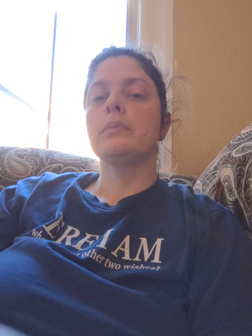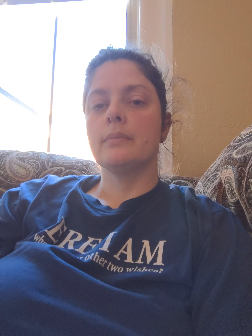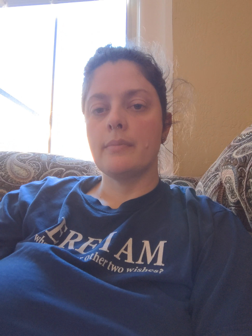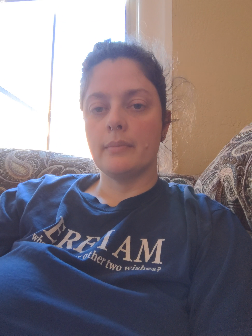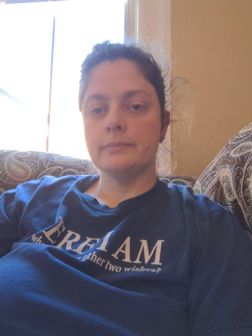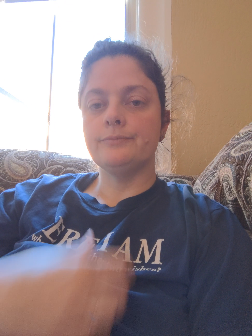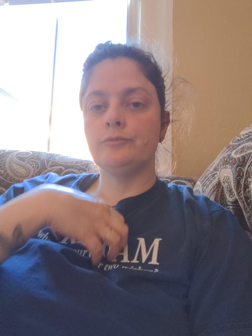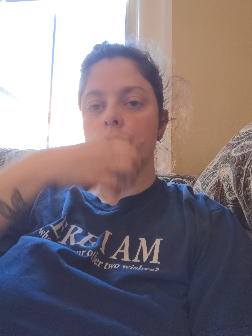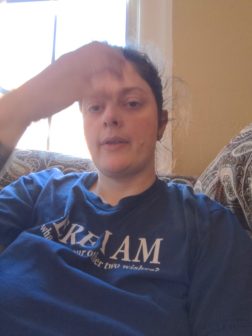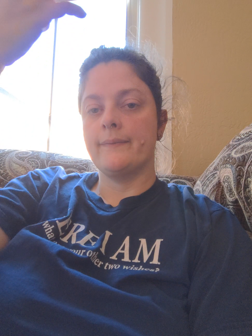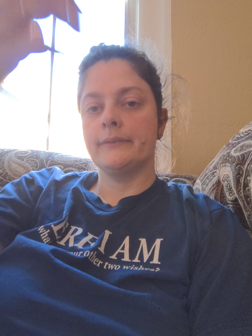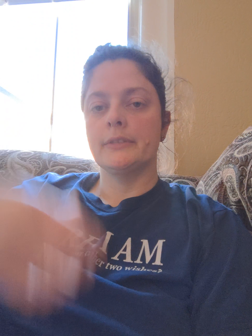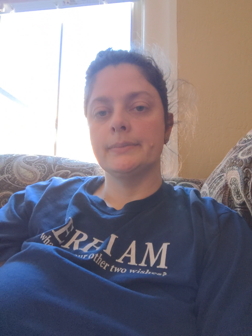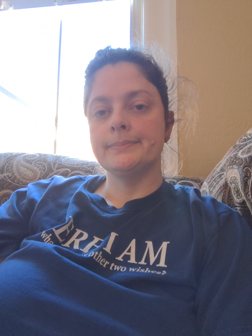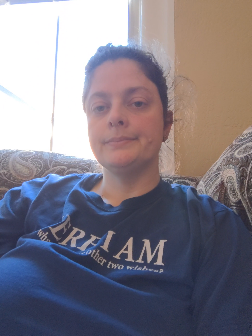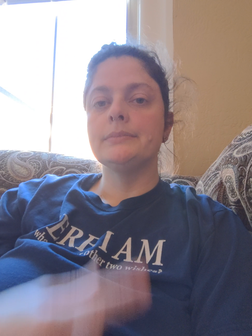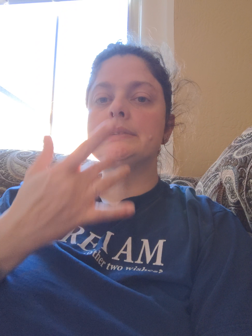giraffe